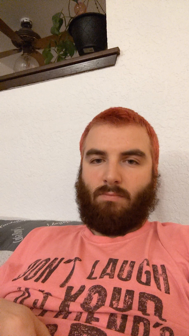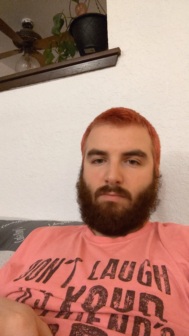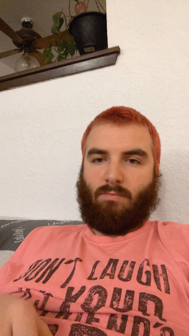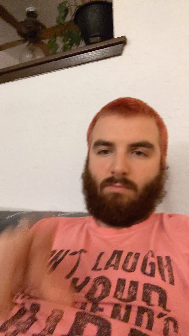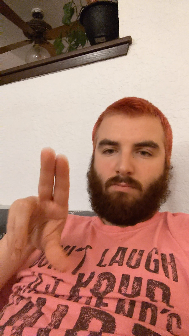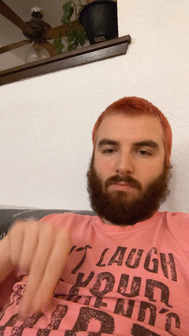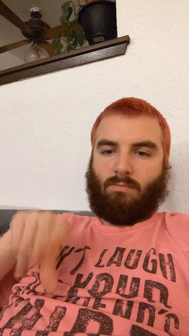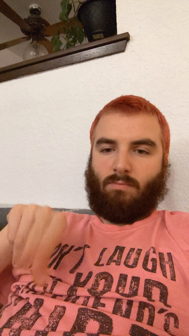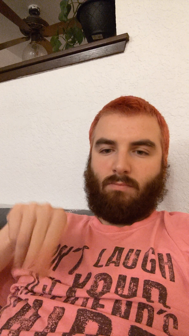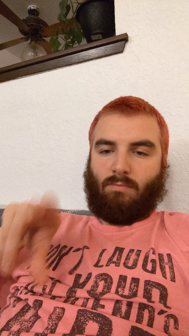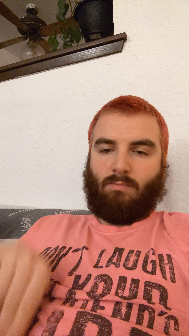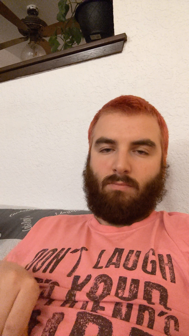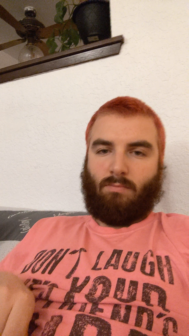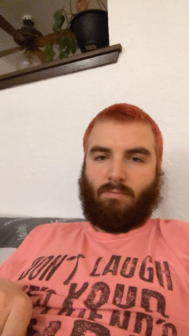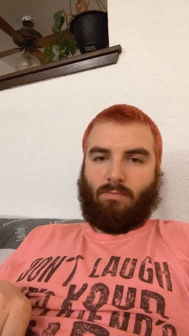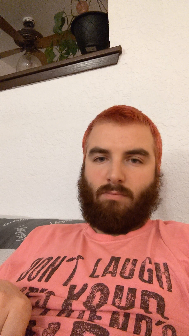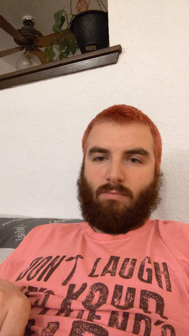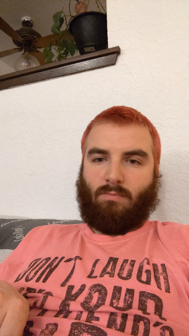diaper